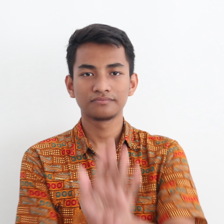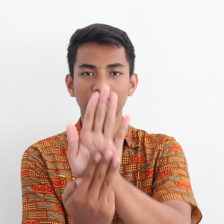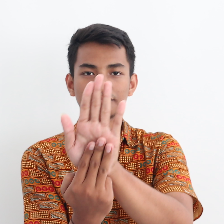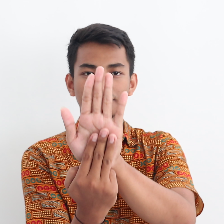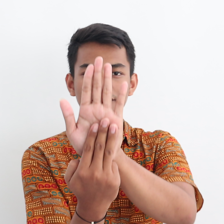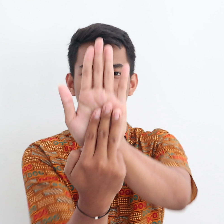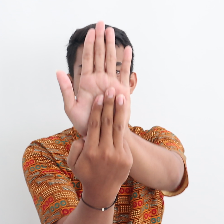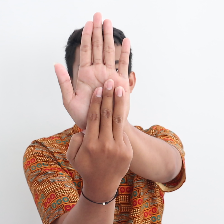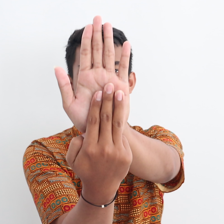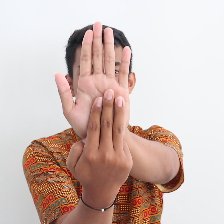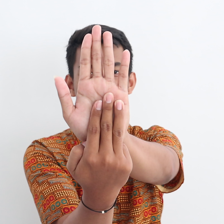M